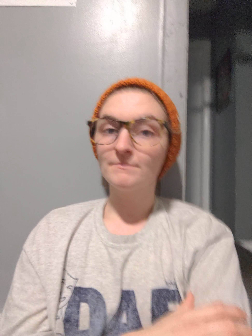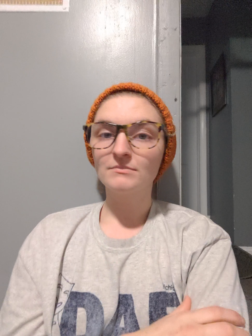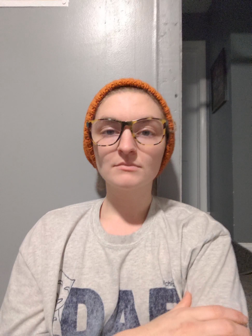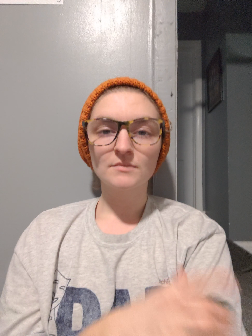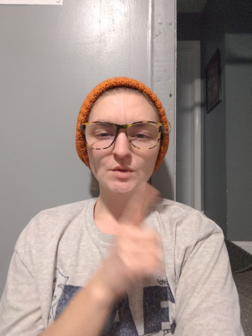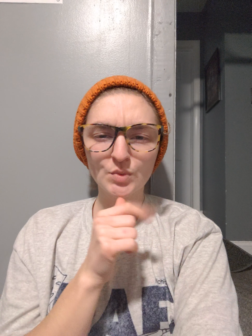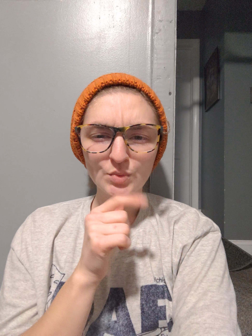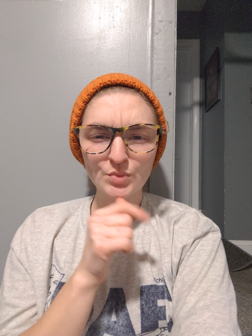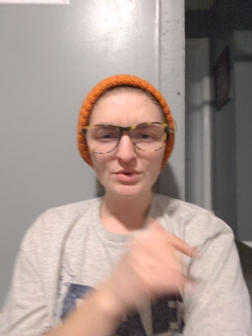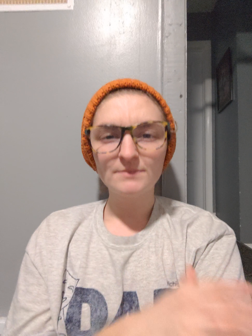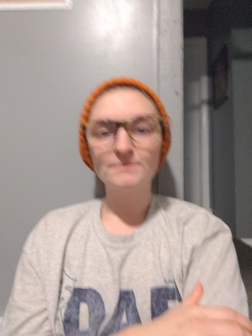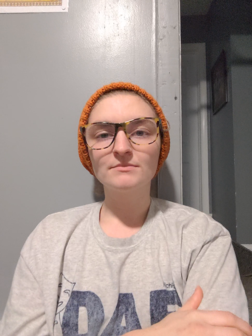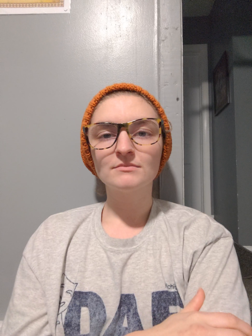who